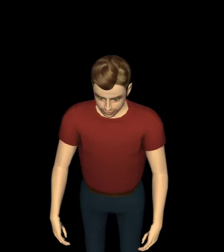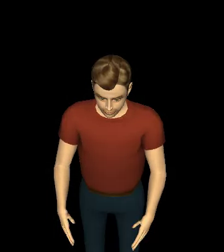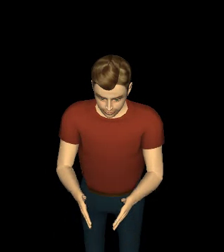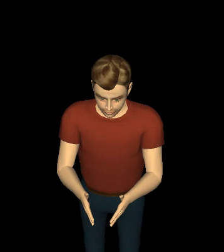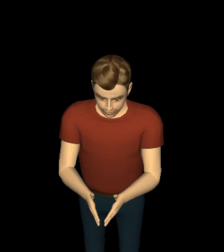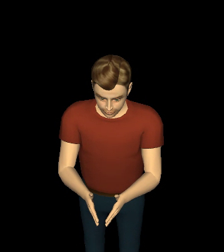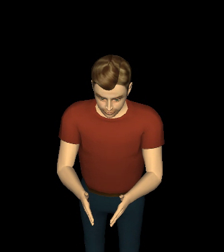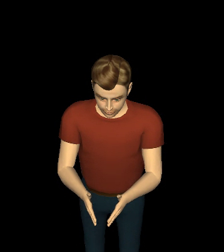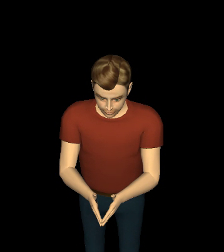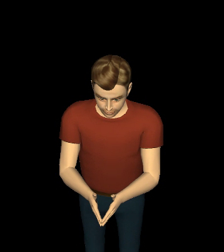يطلب